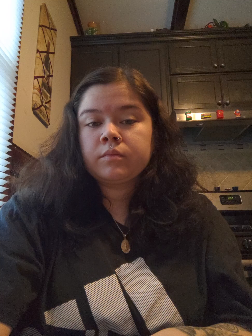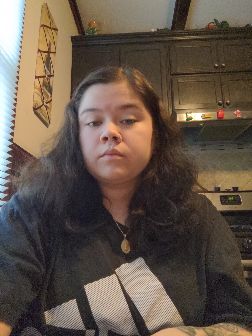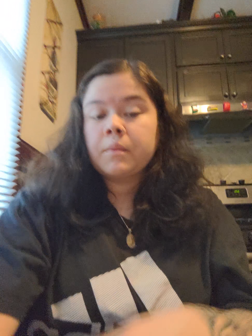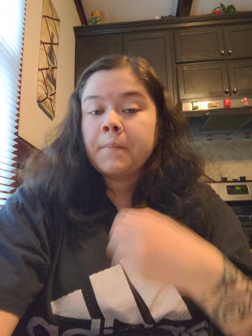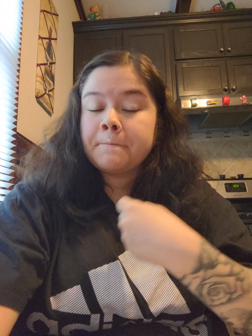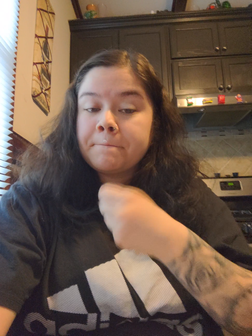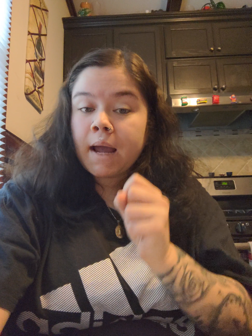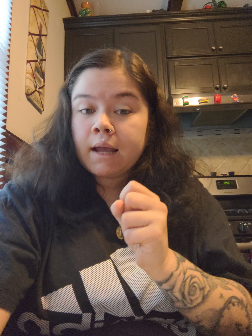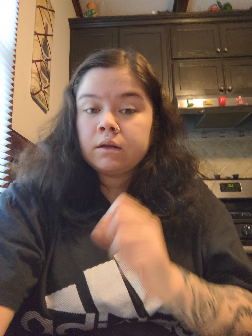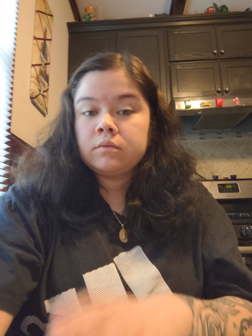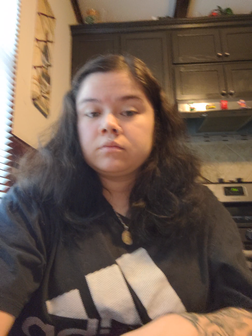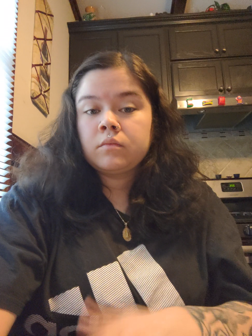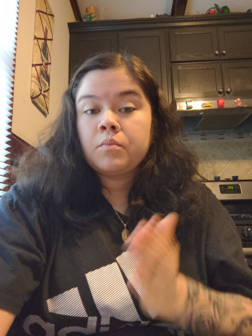make